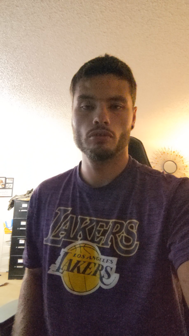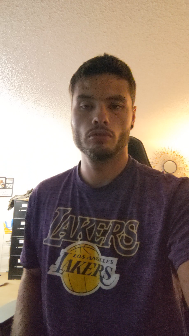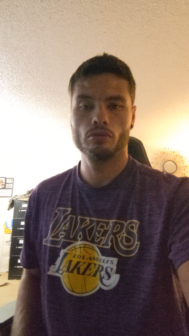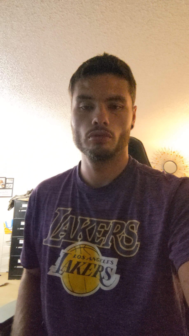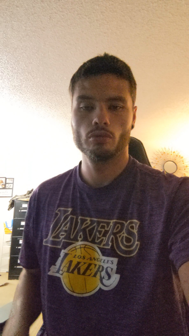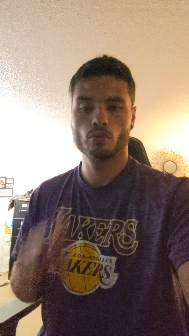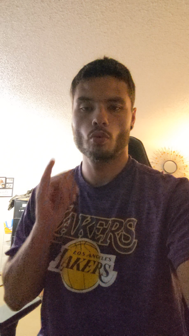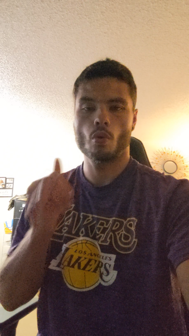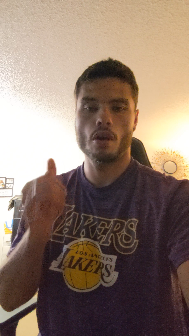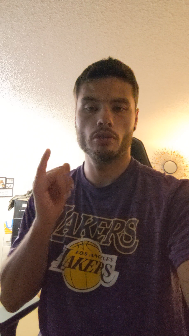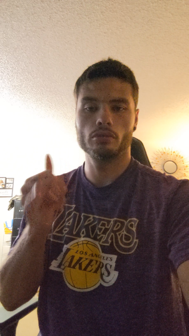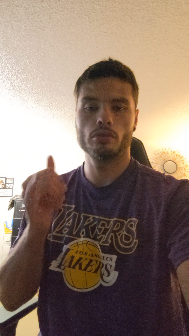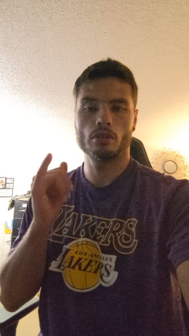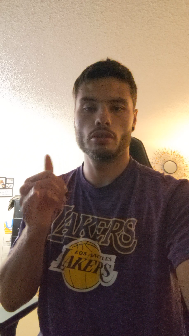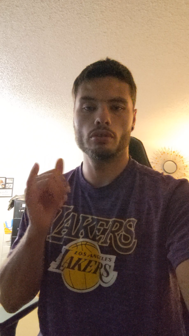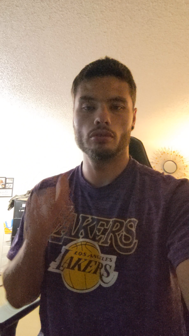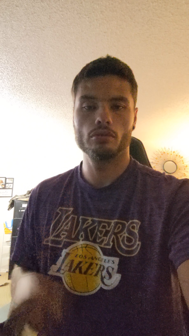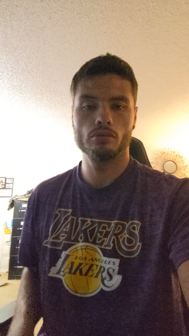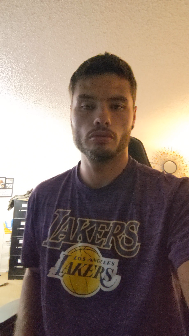rocking chair